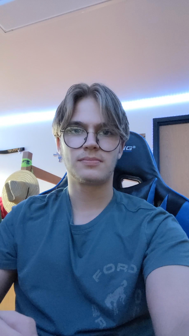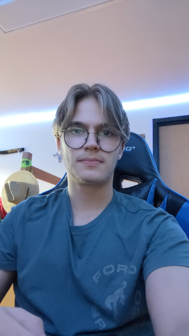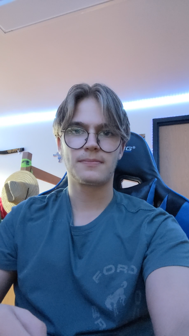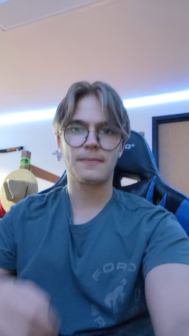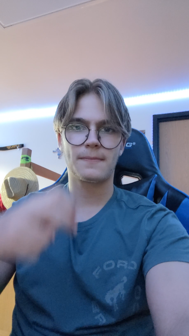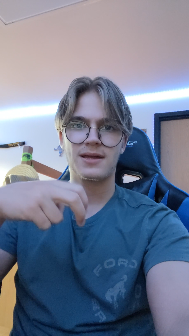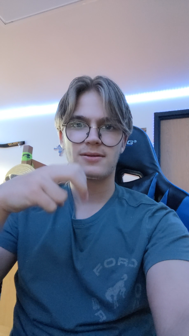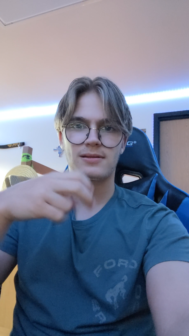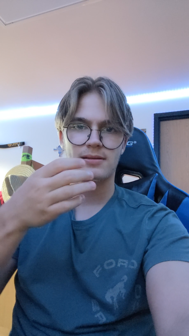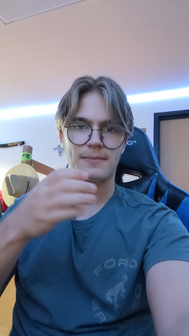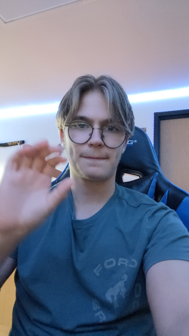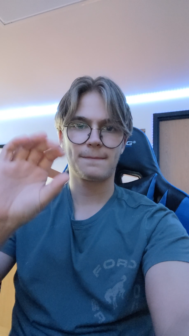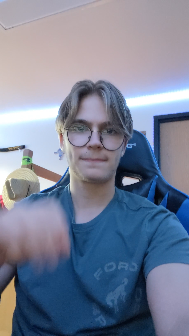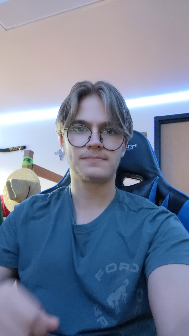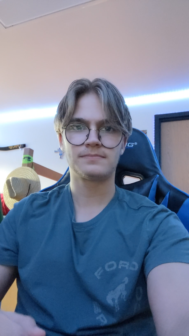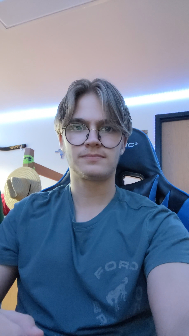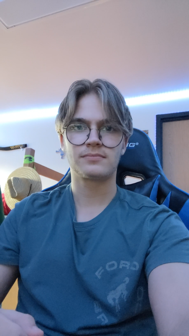potato chip